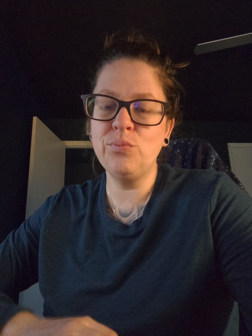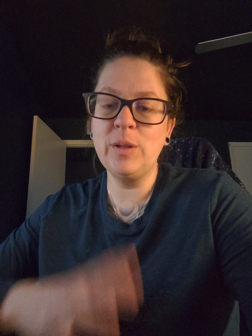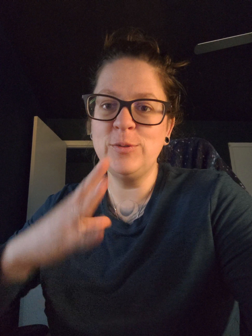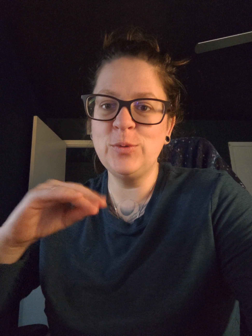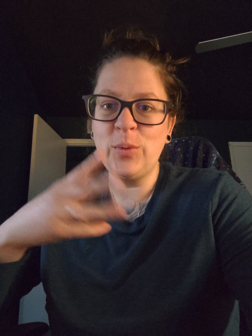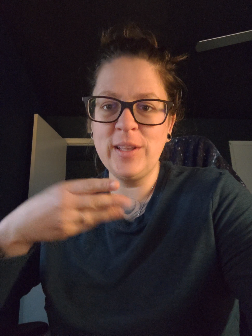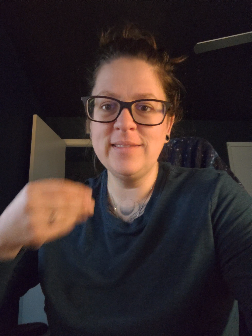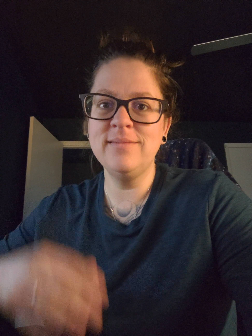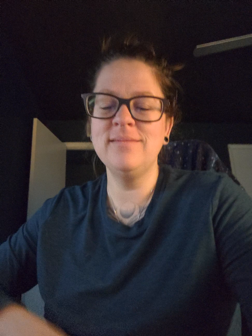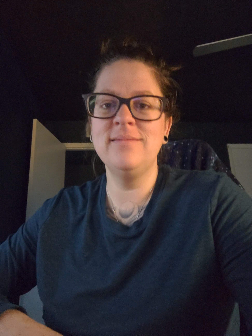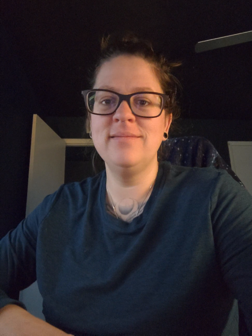story